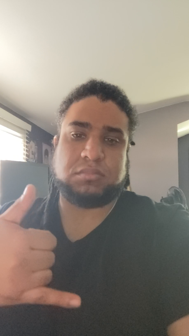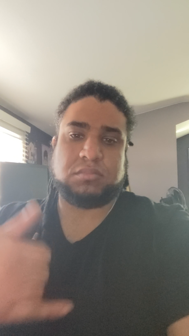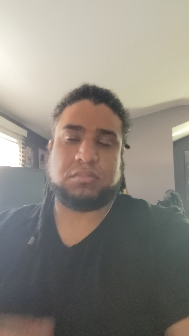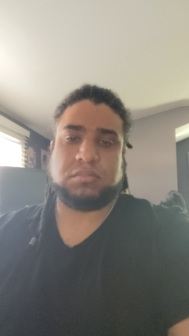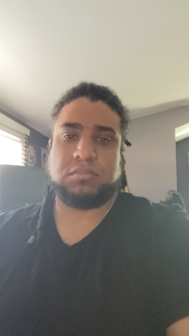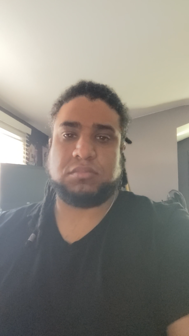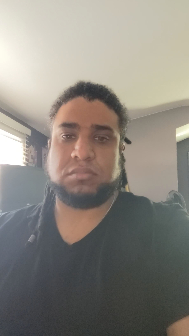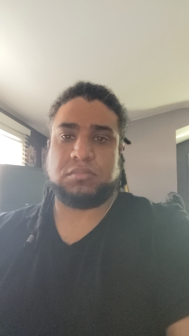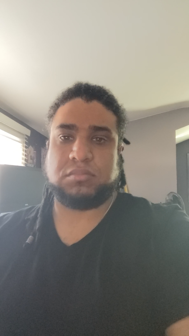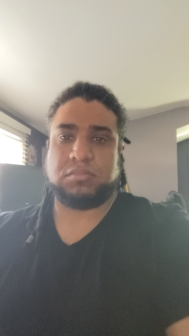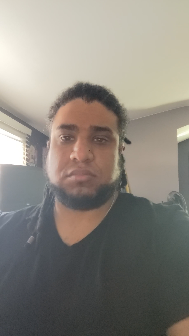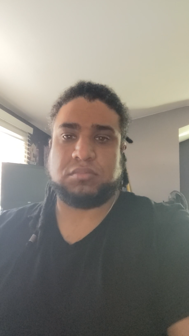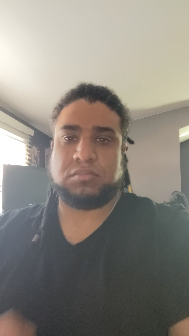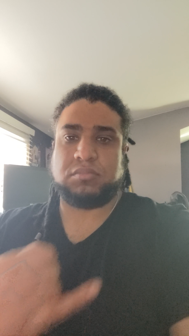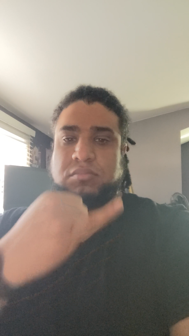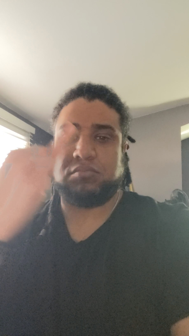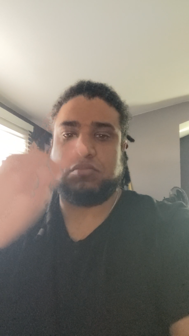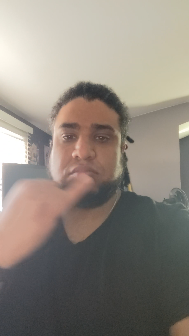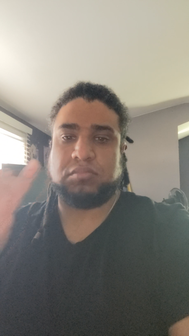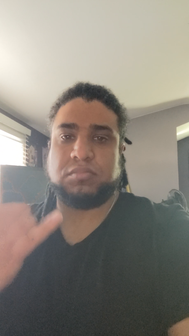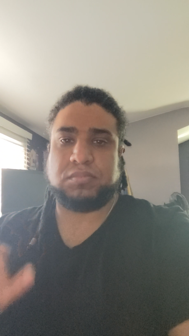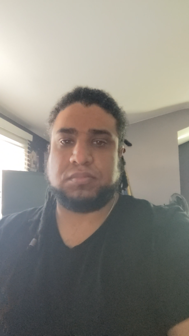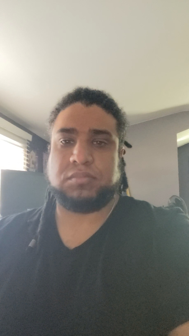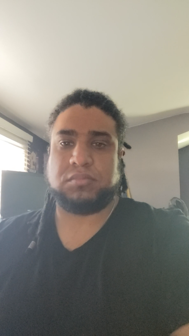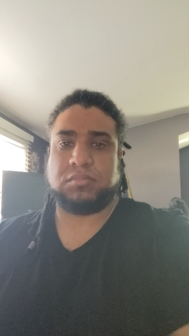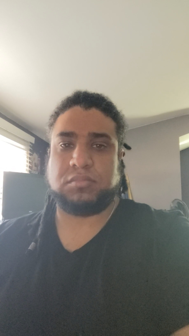draw